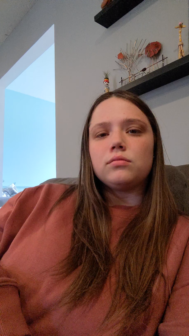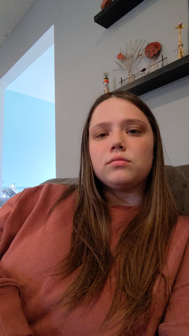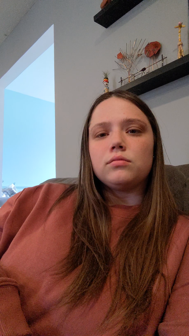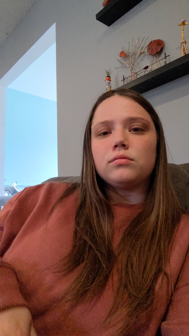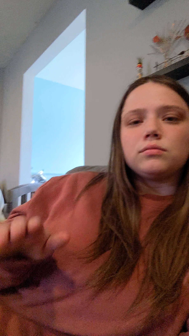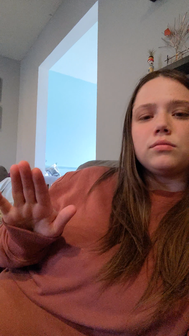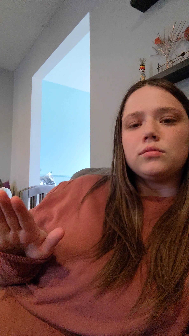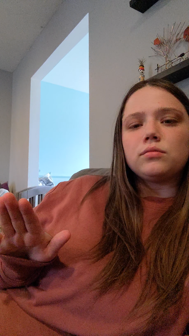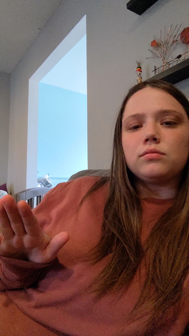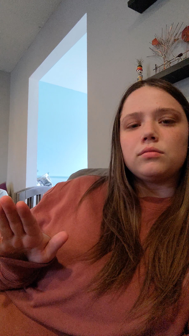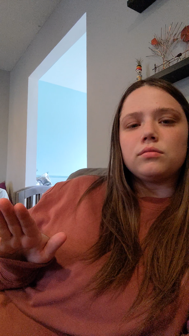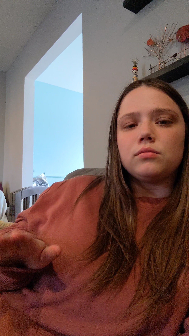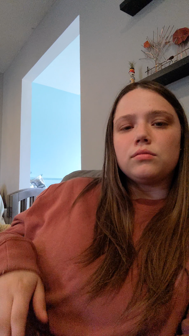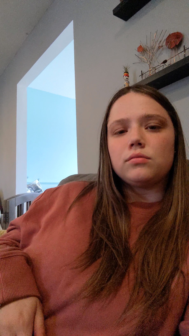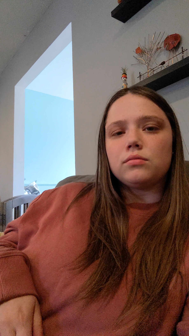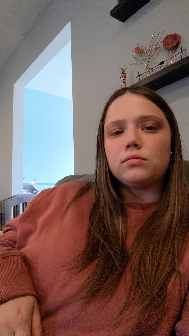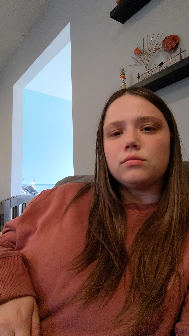penguin